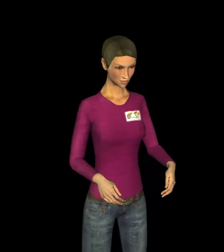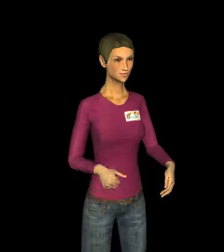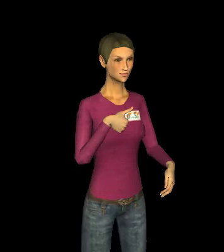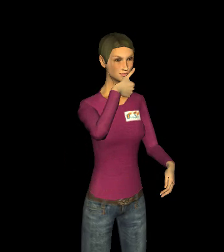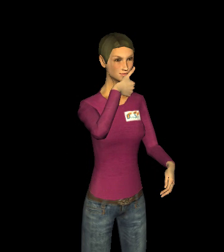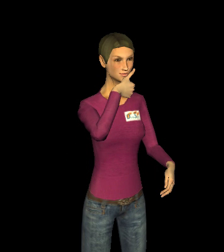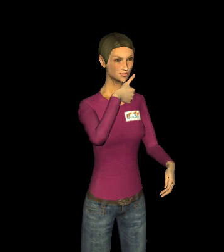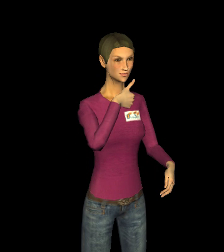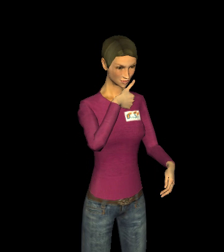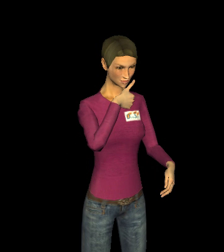ألم